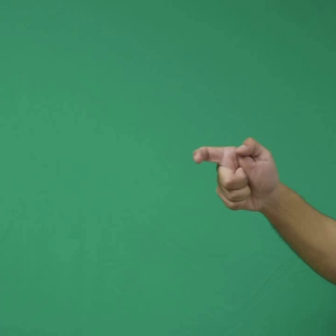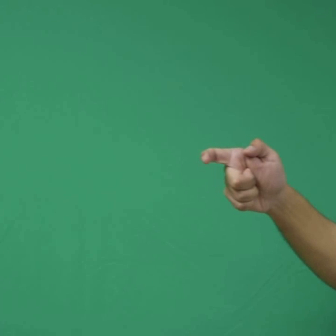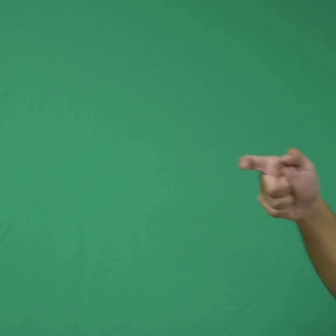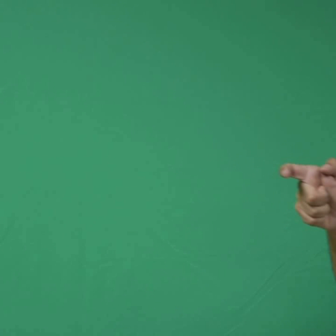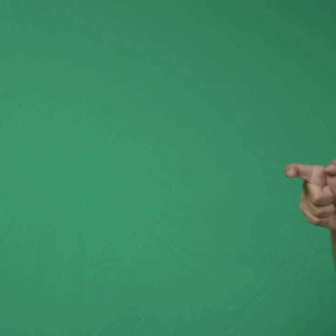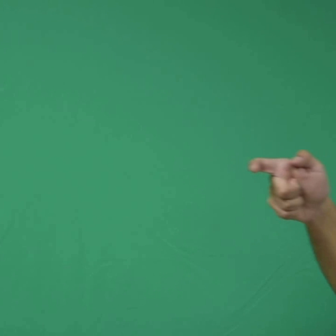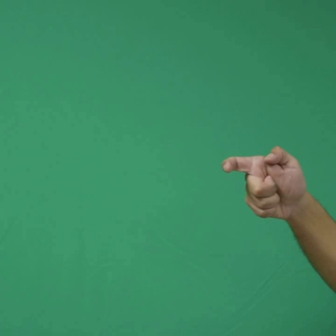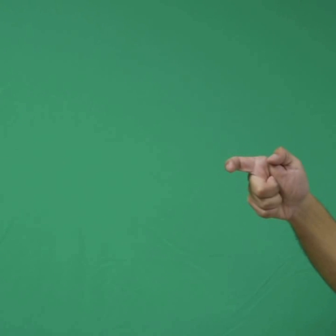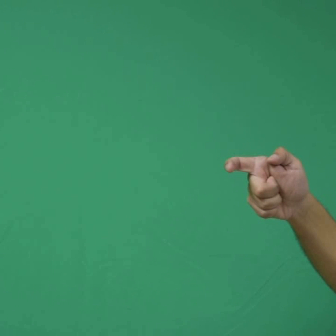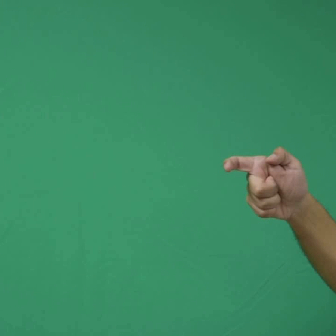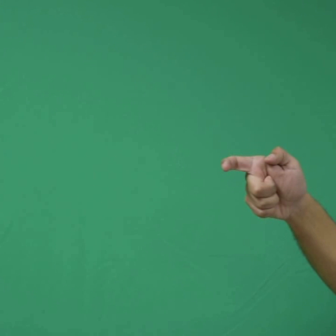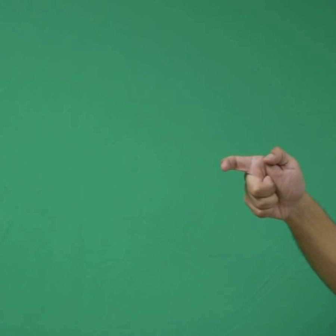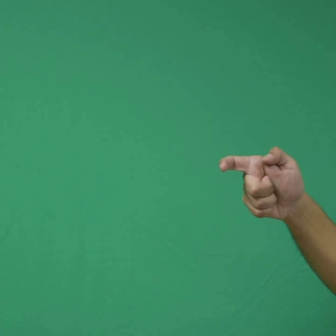X